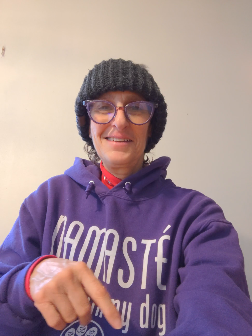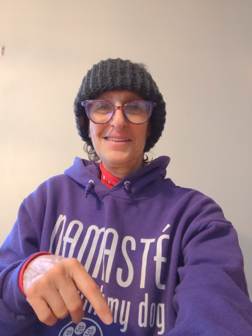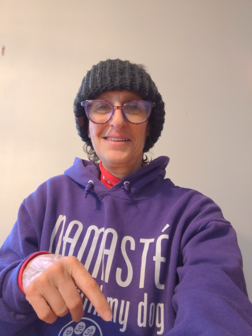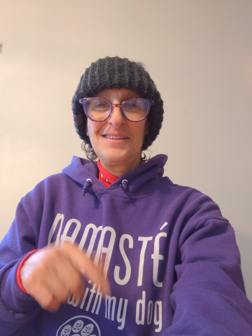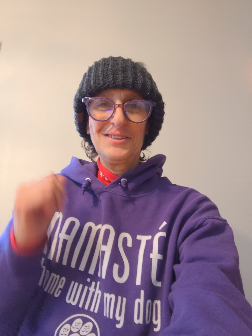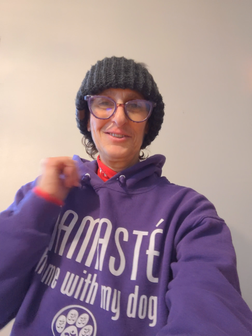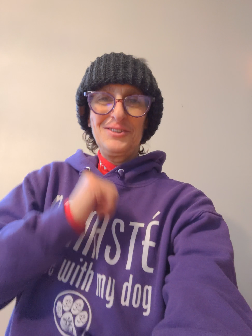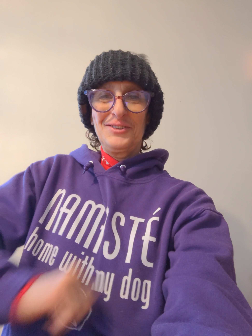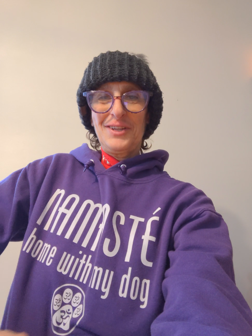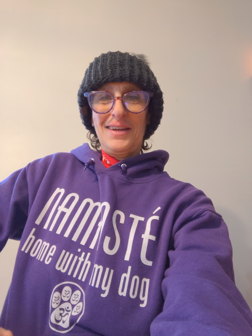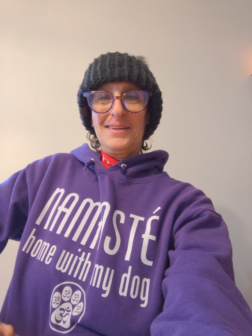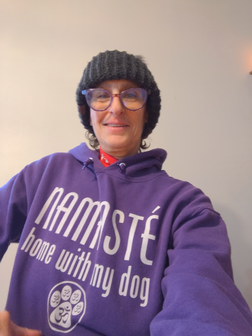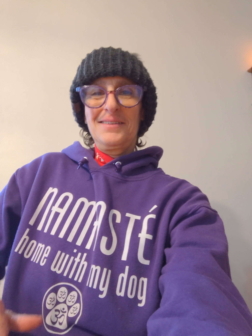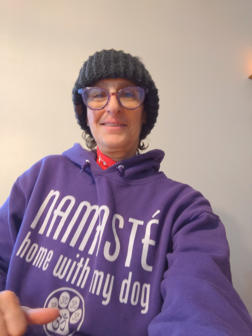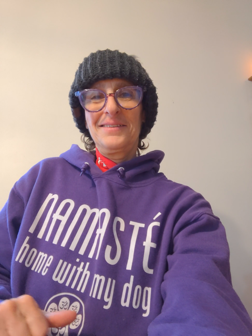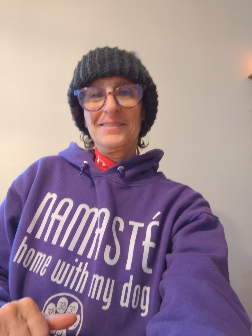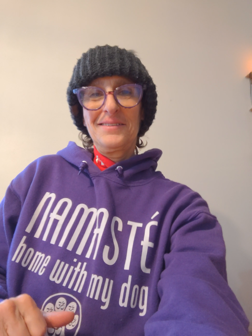jacket